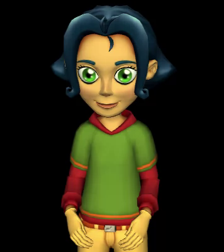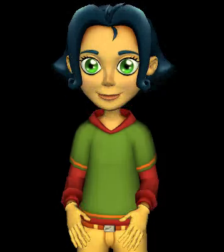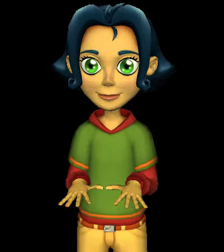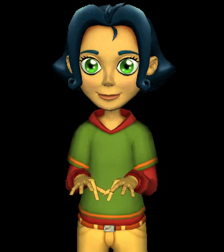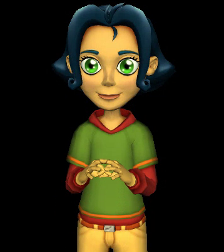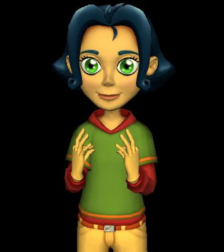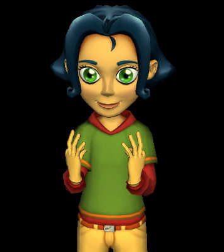يجد